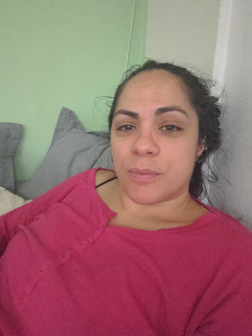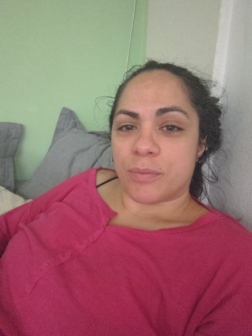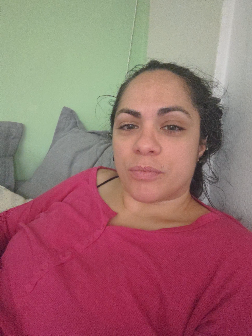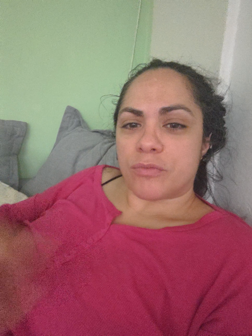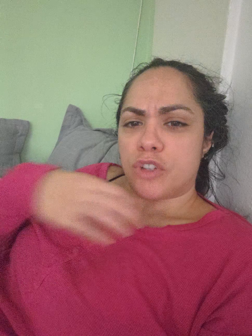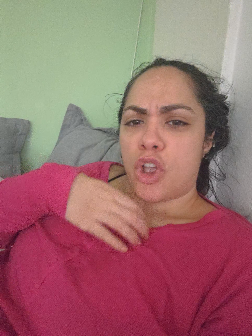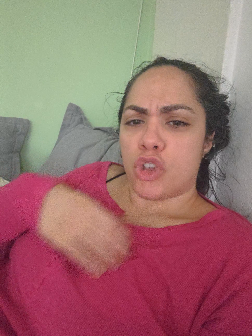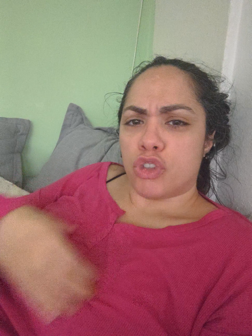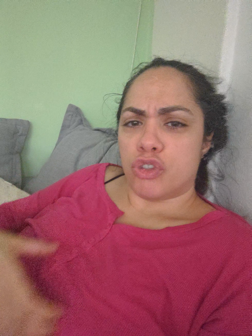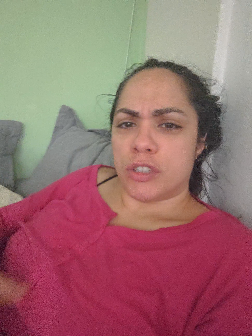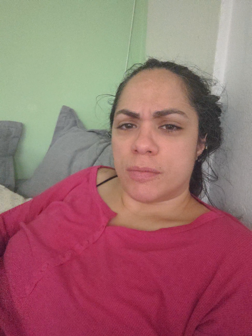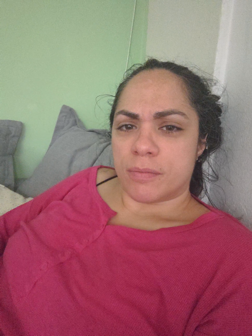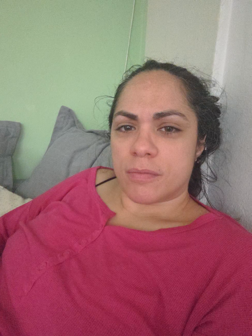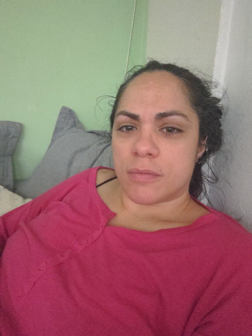hungry